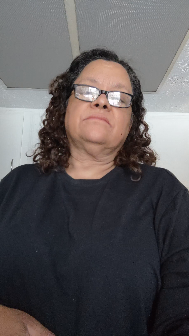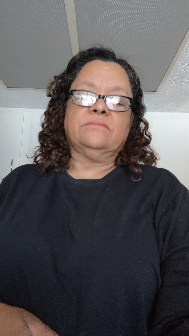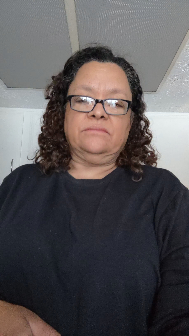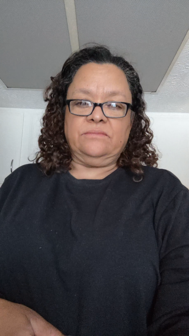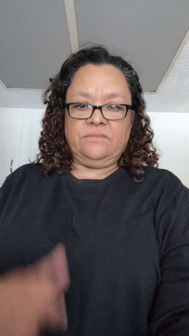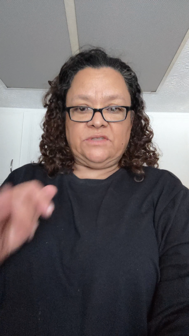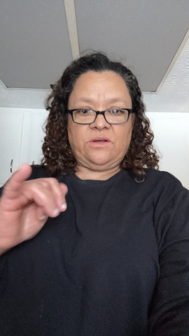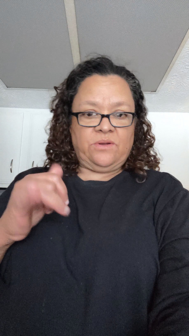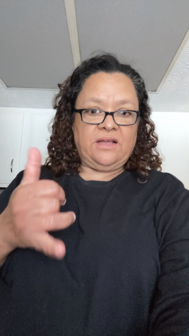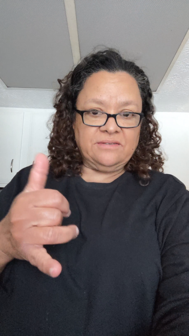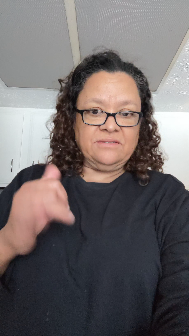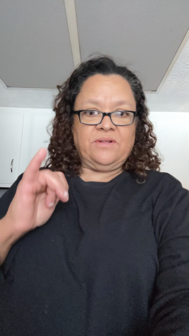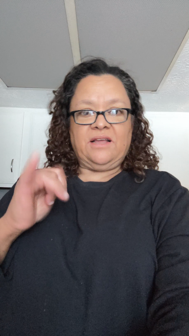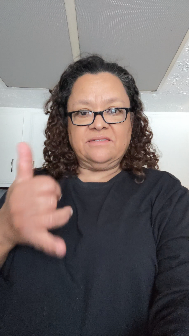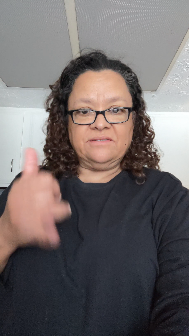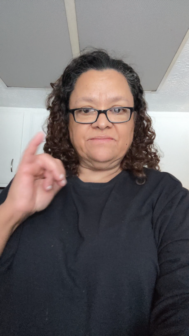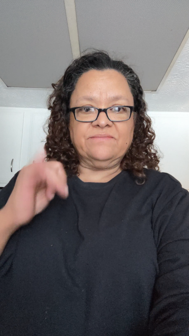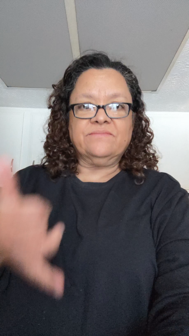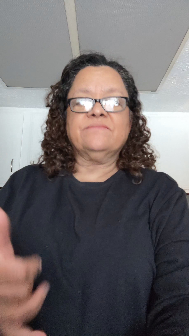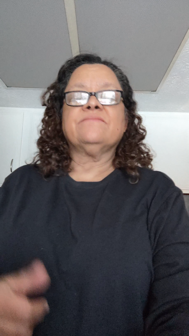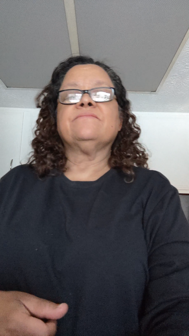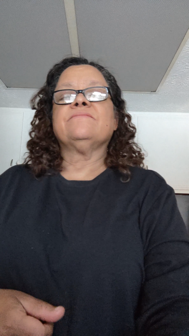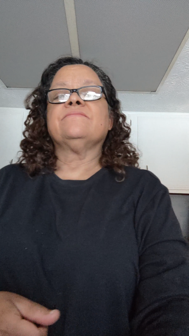rocking chair